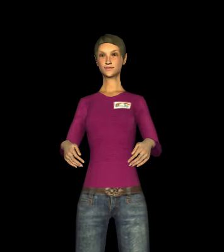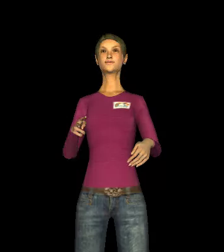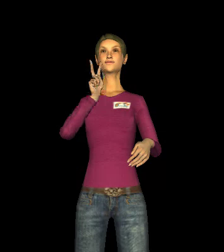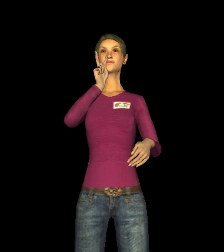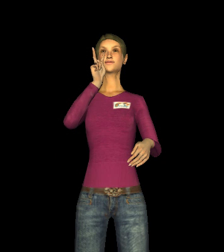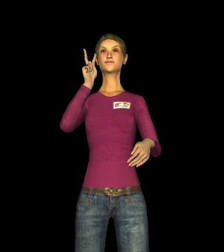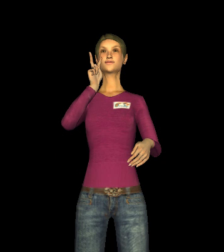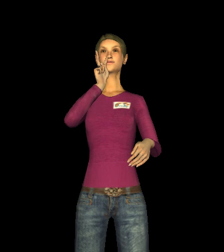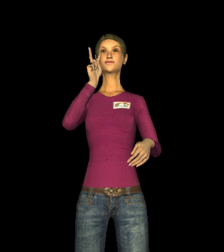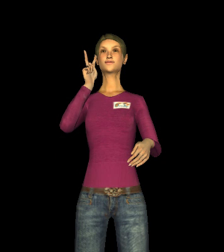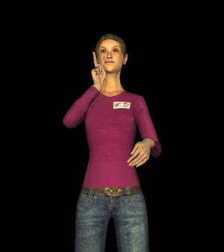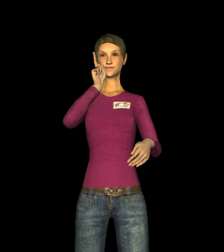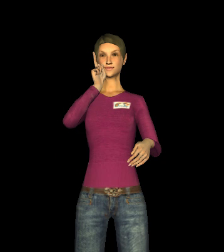مضحك